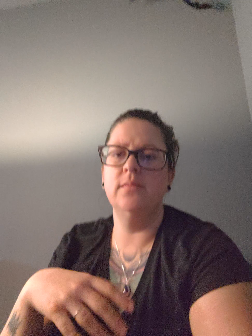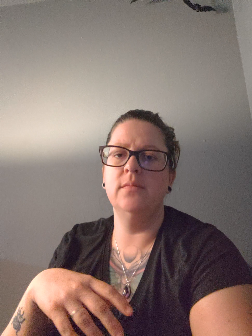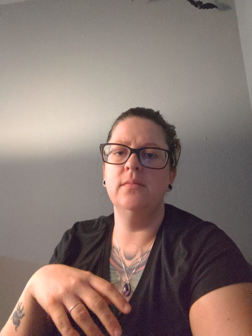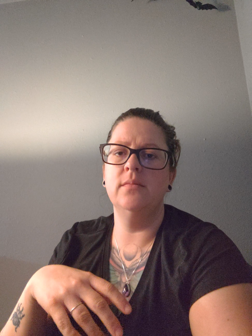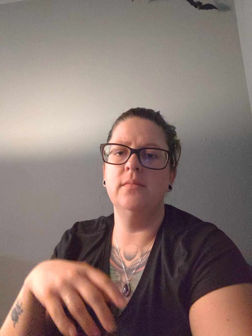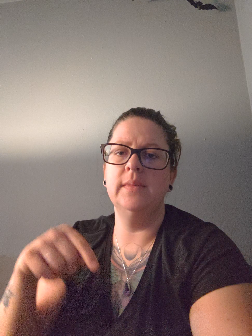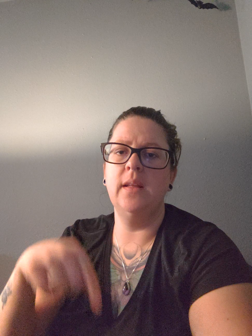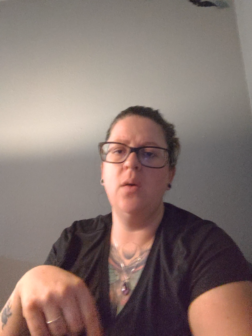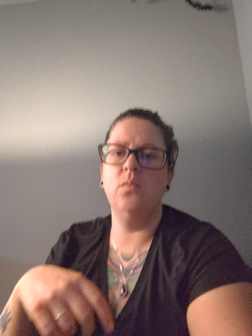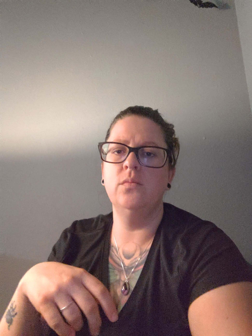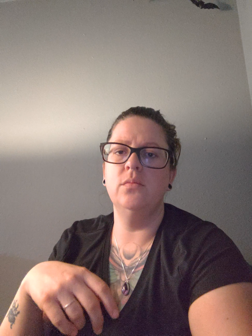down